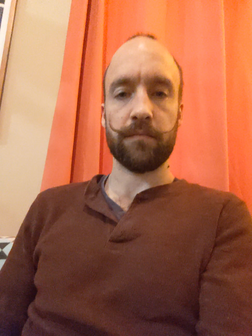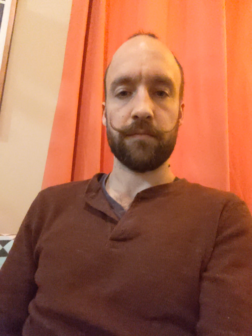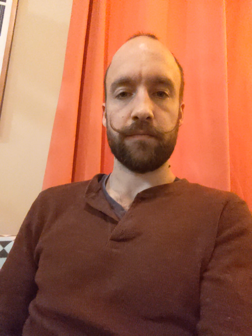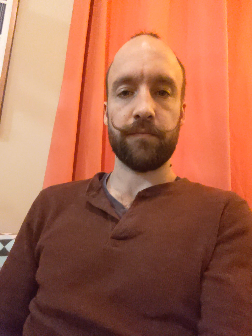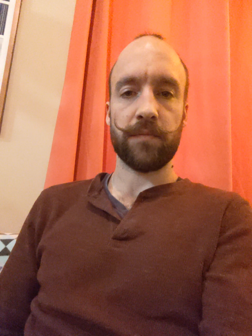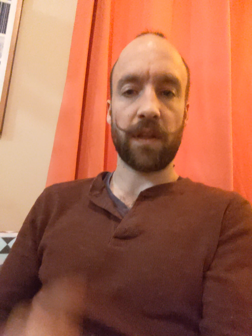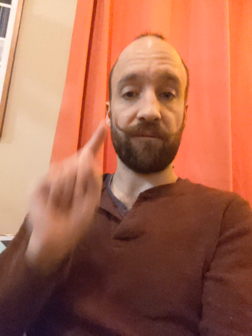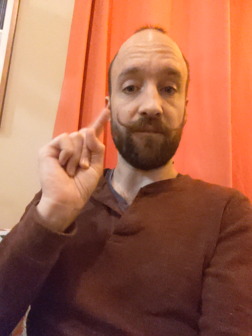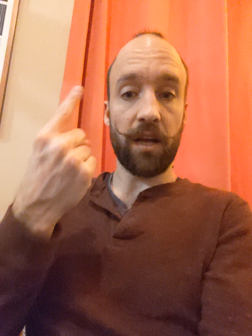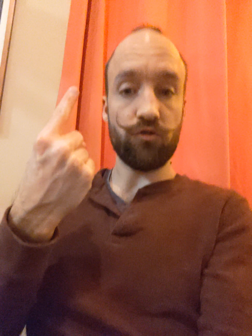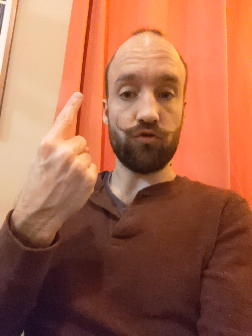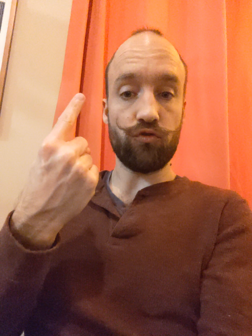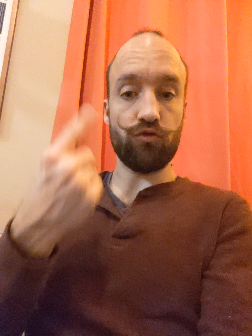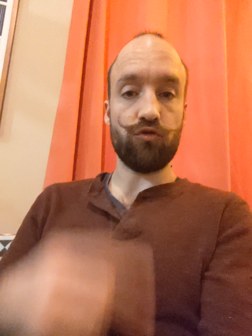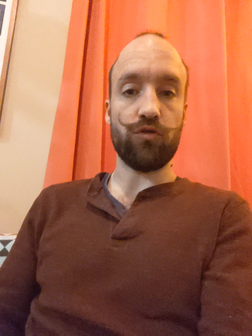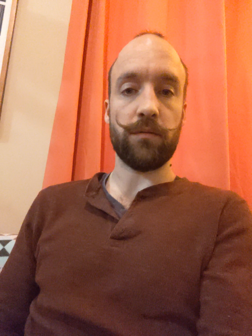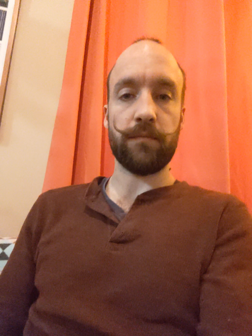first